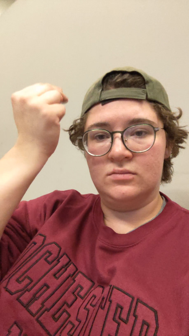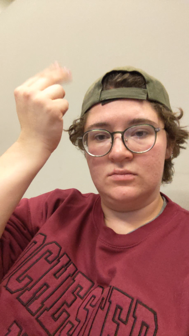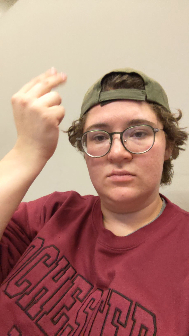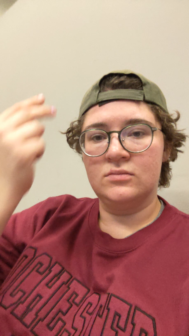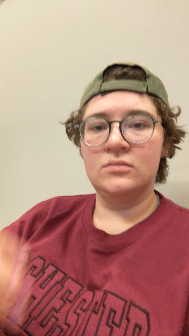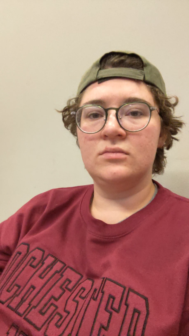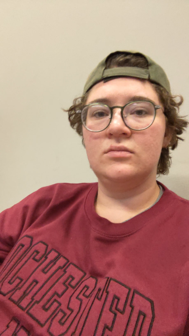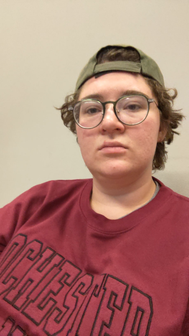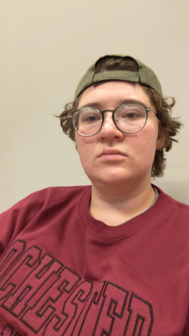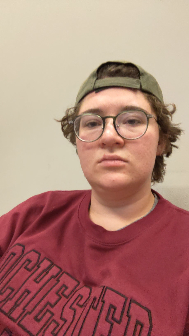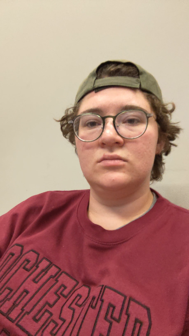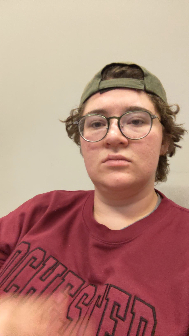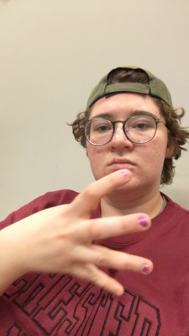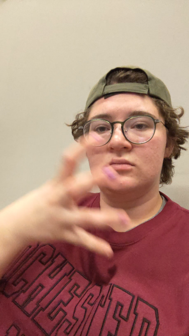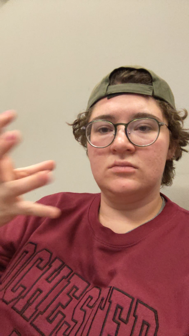a lot